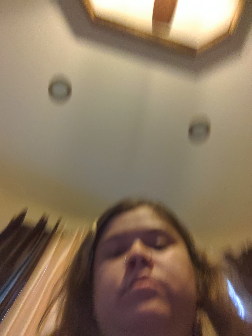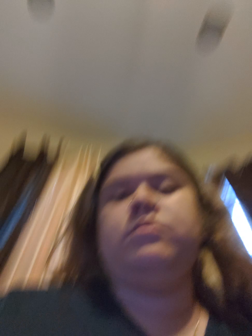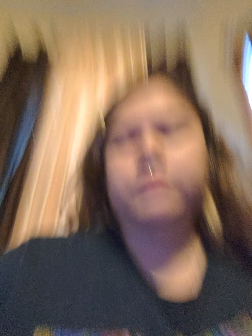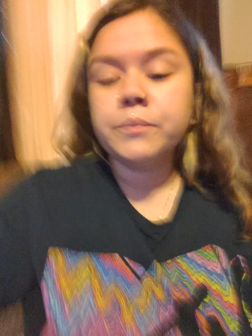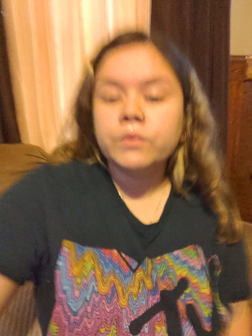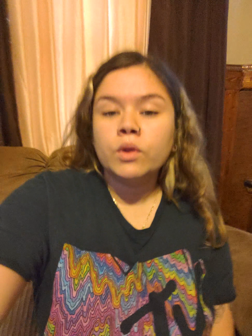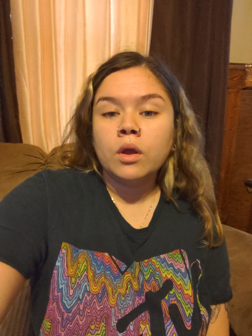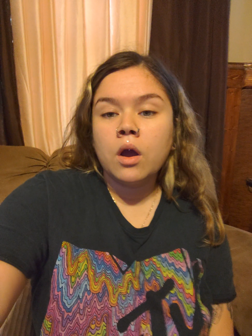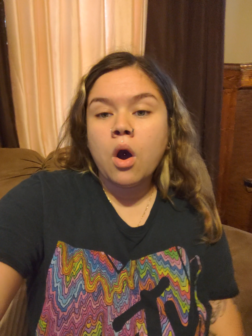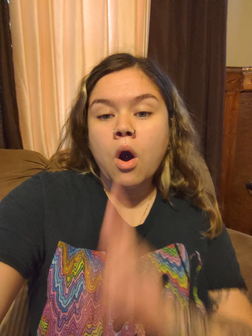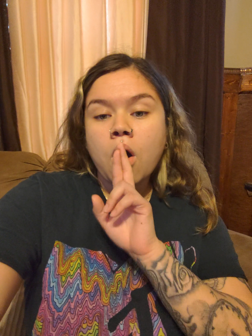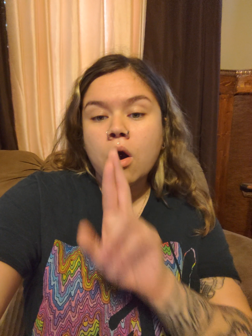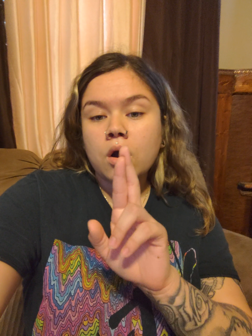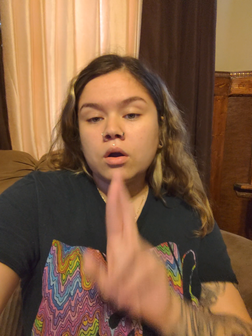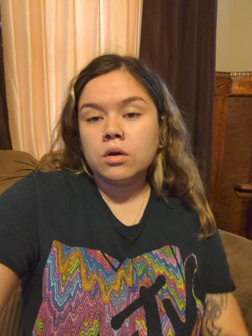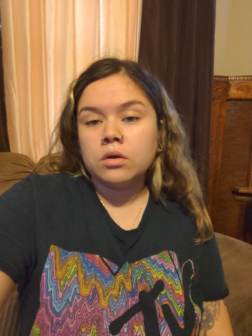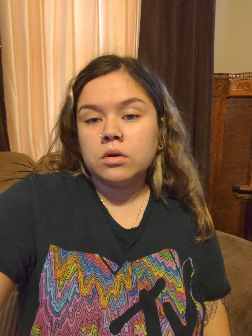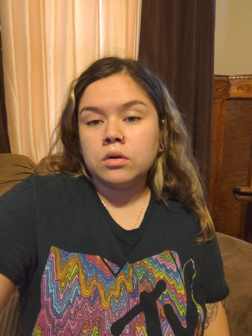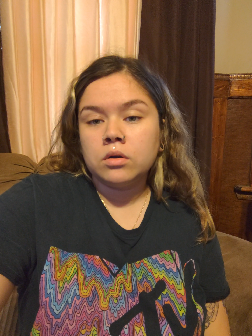are